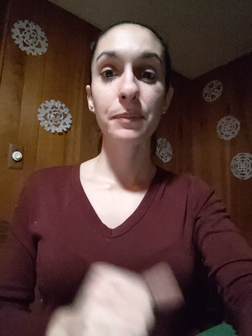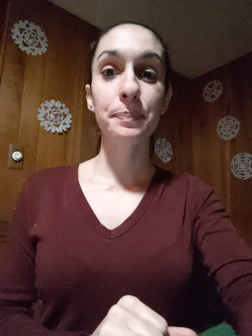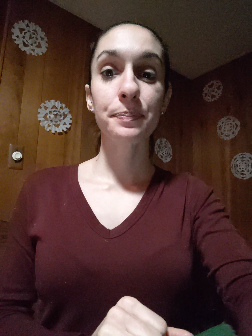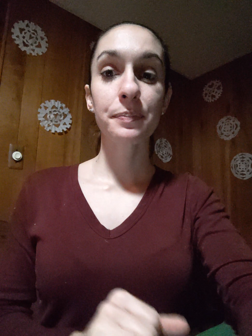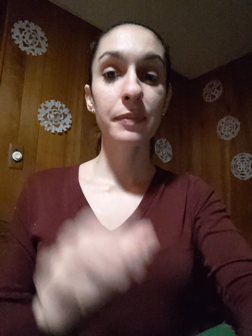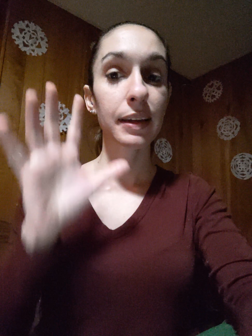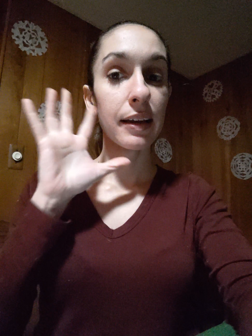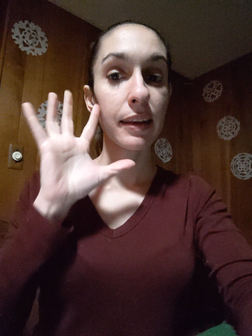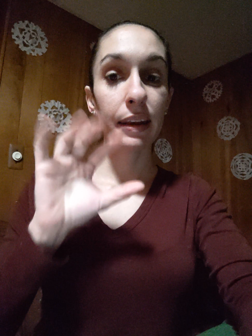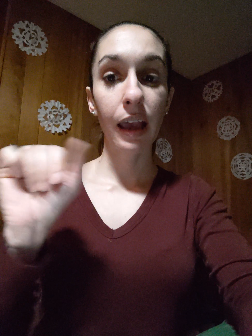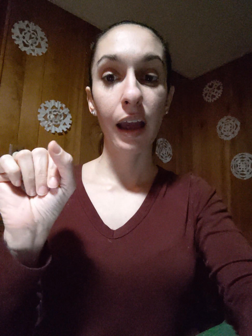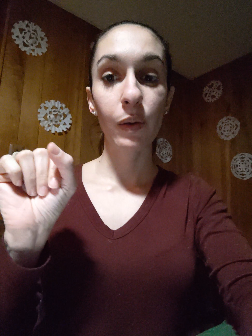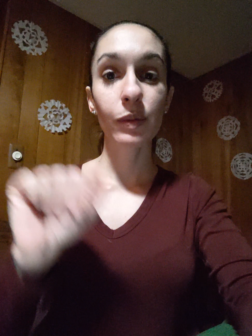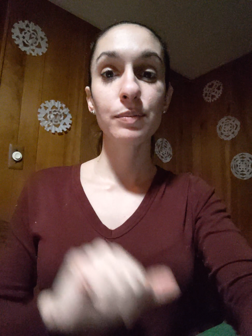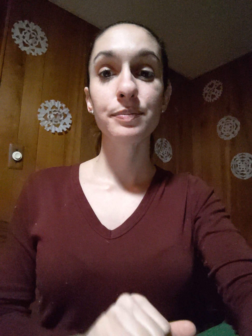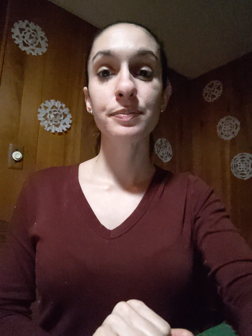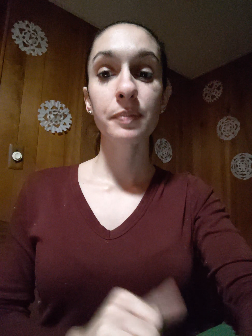loud